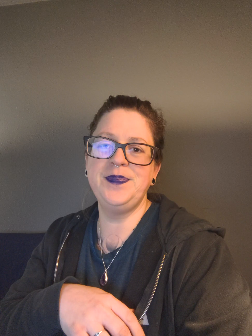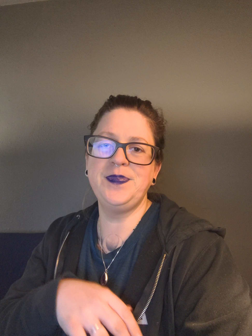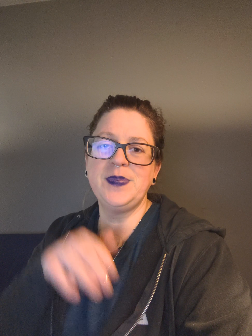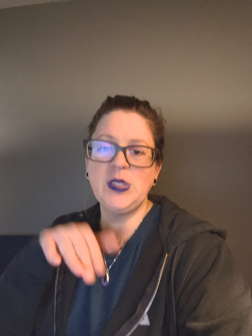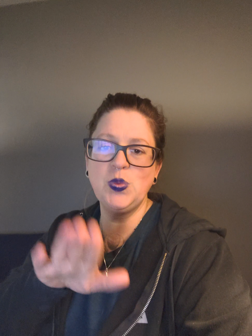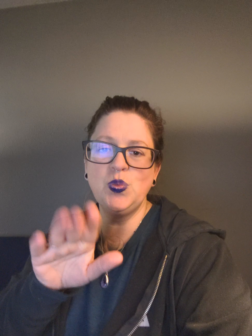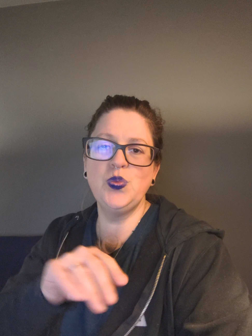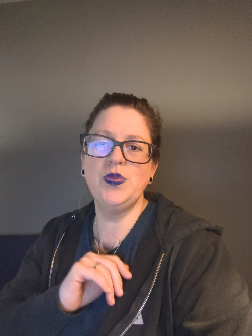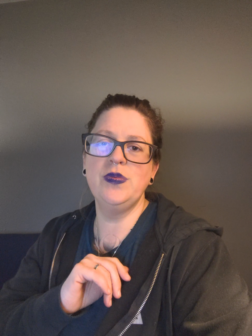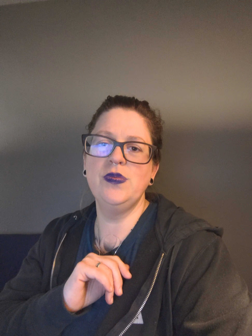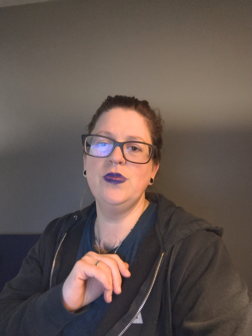into